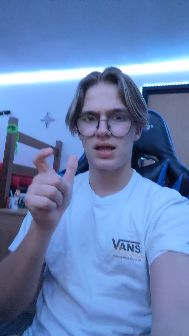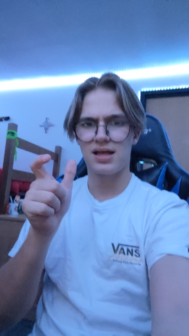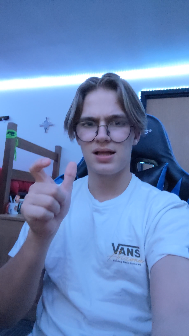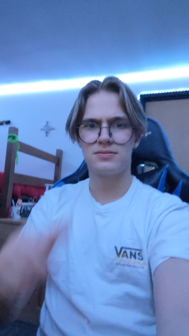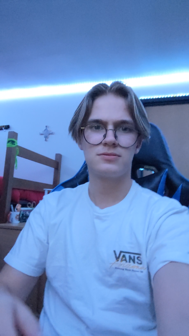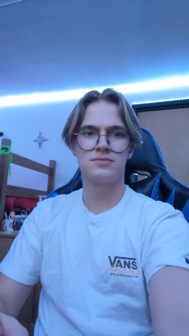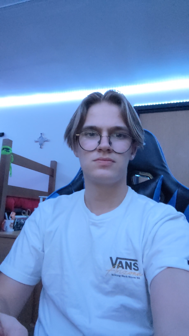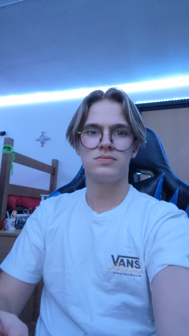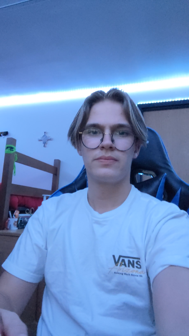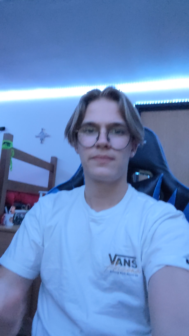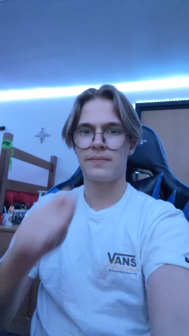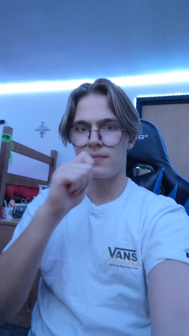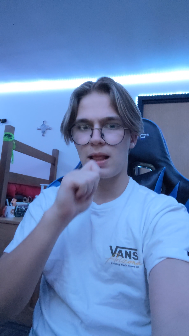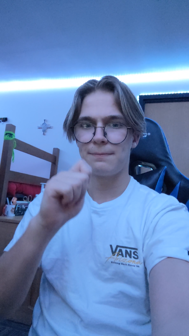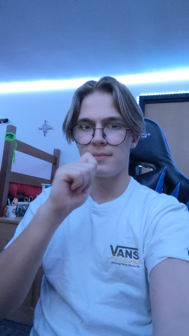popsicle